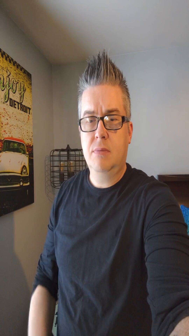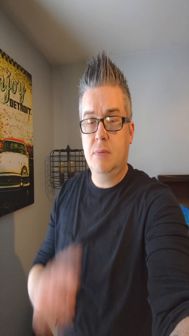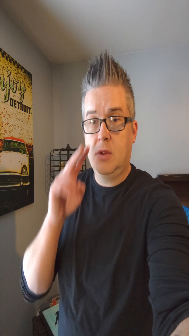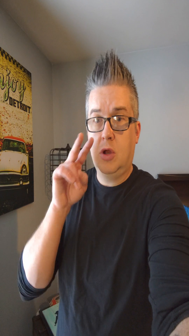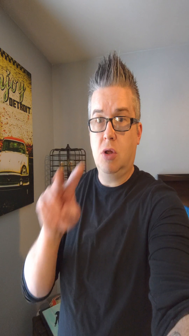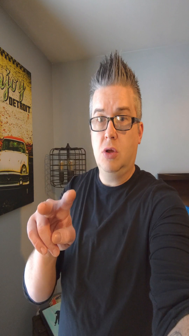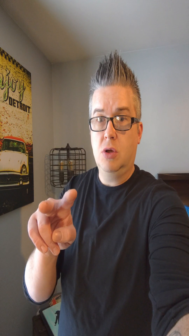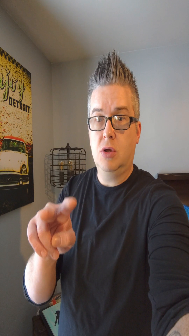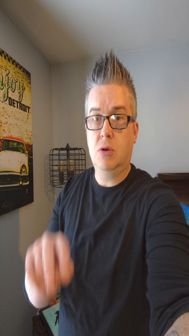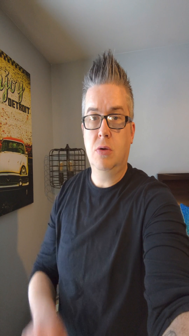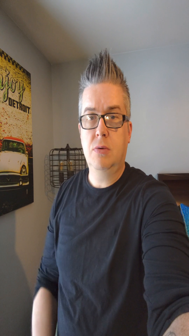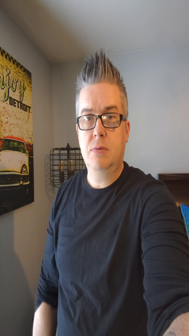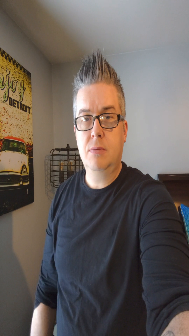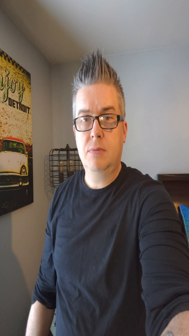look